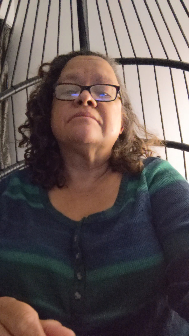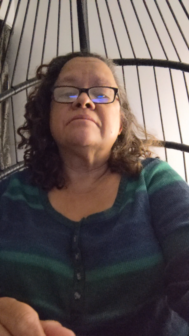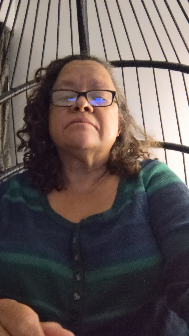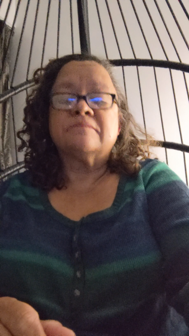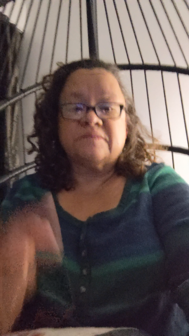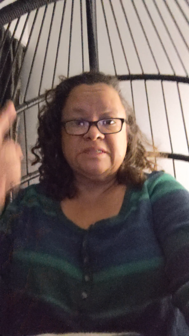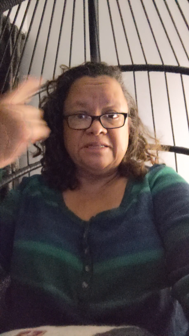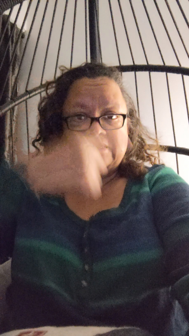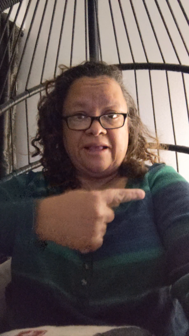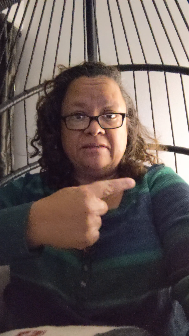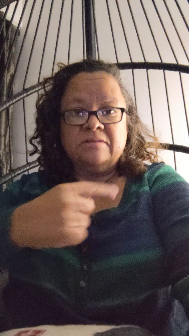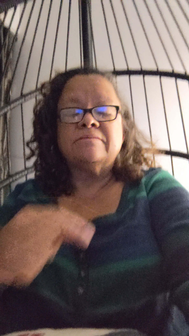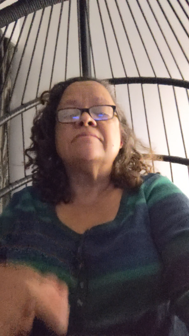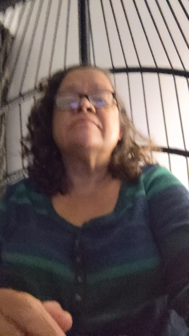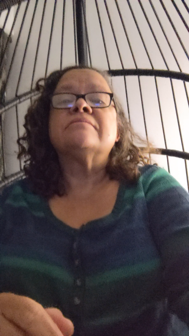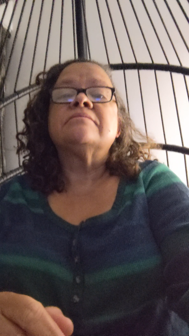day